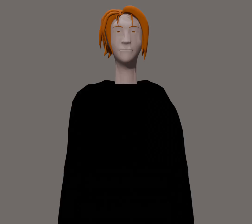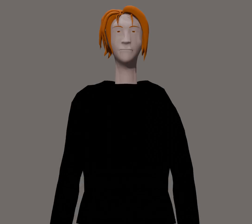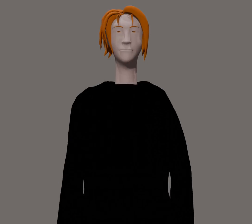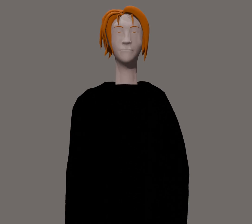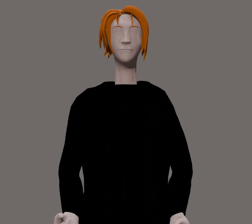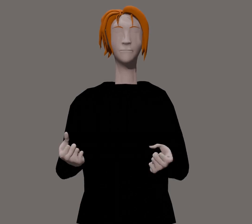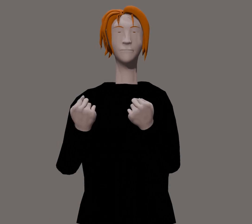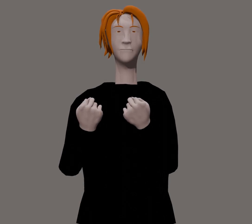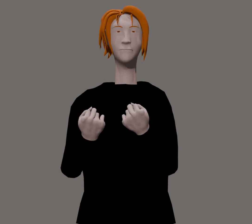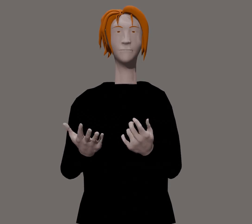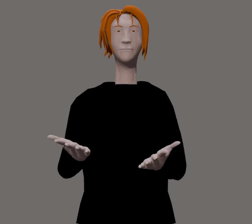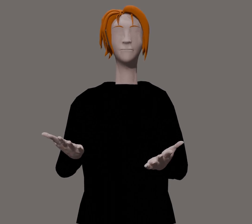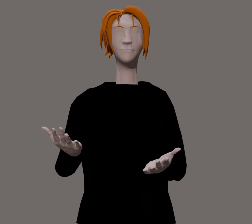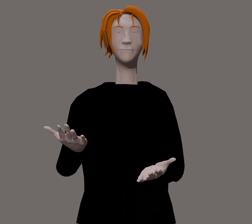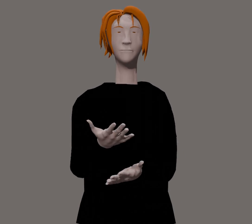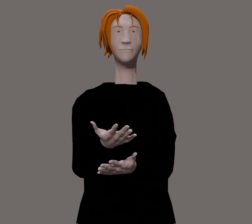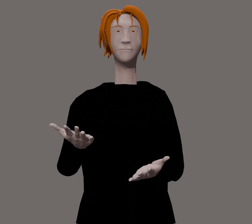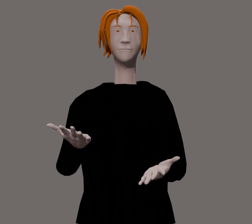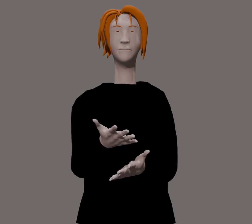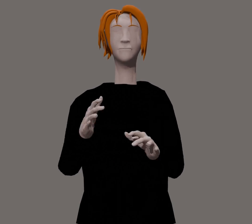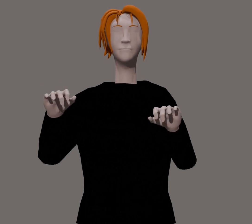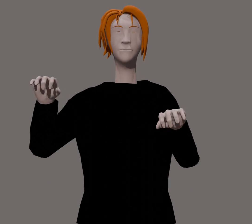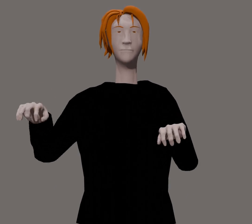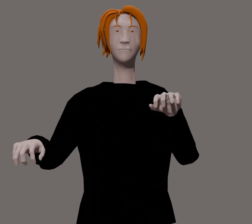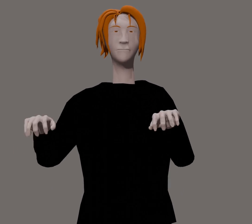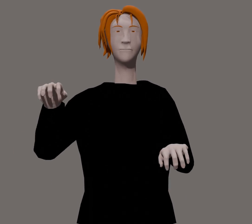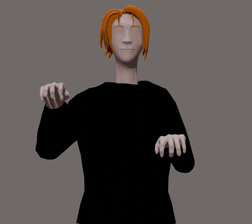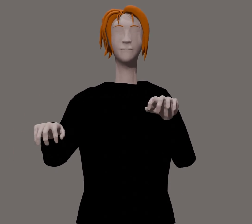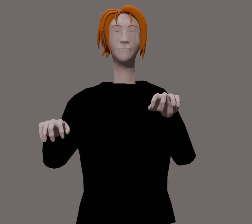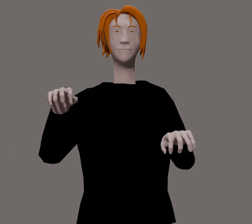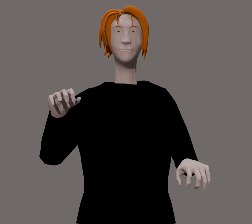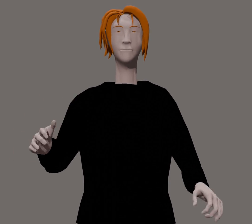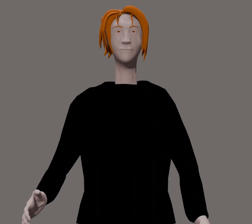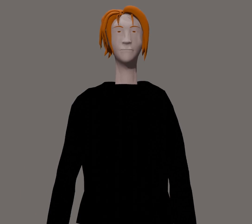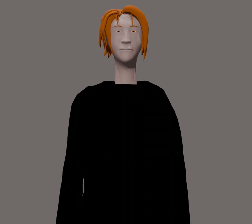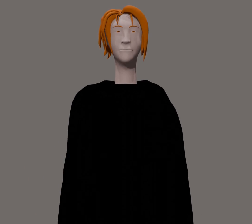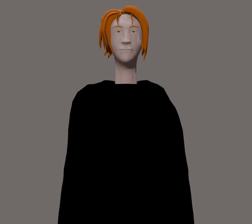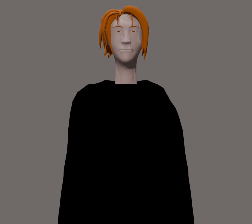Clutter